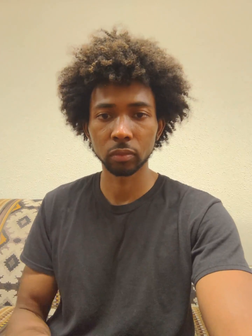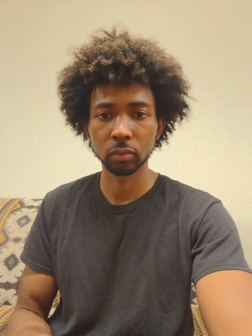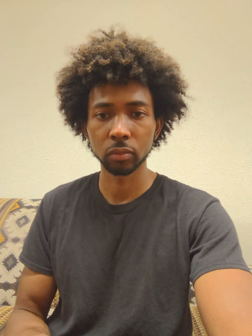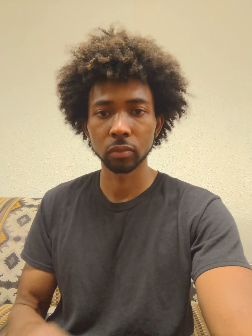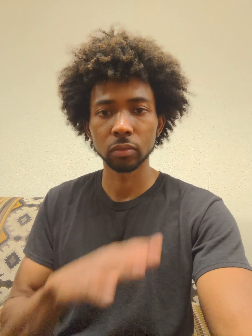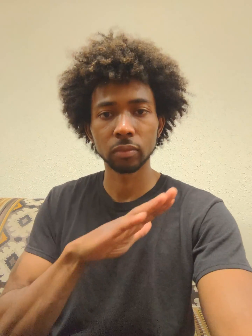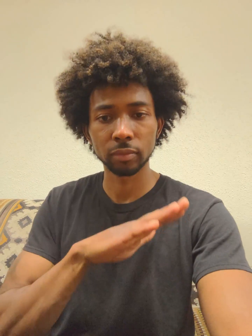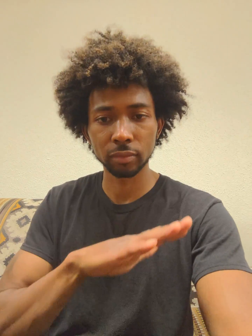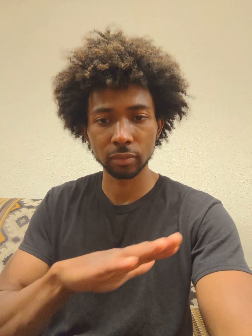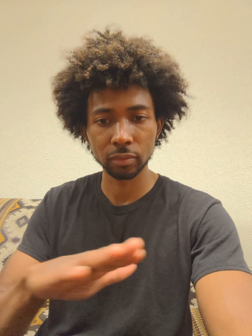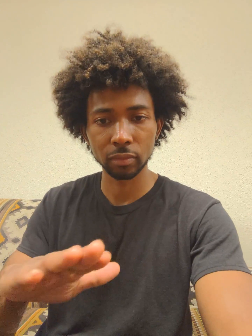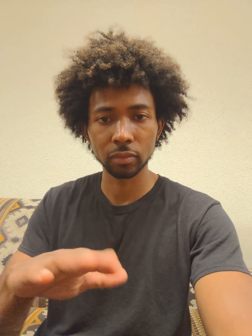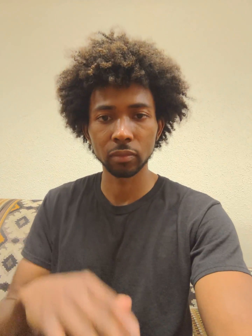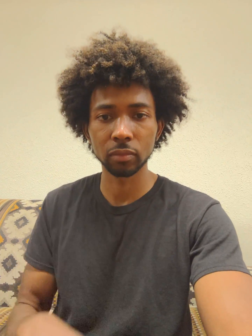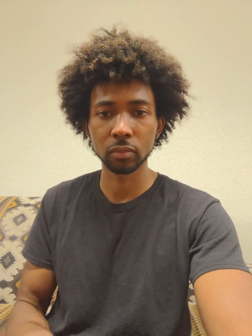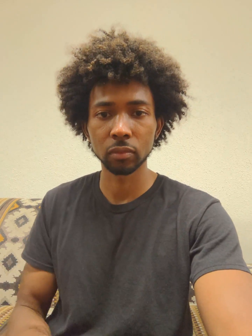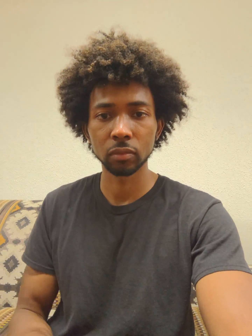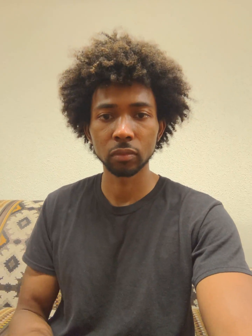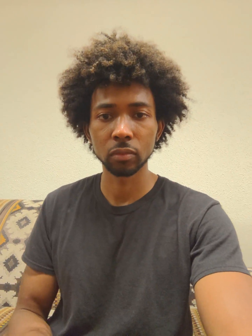nice